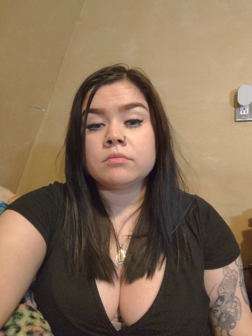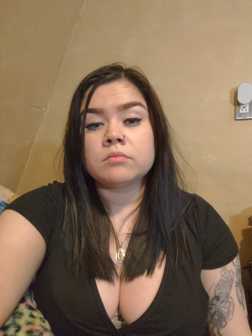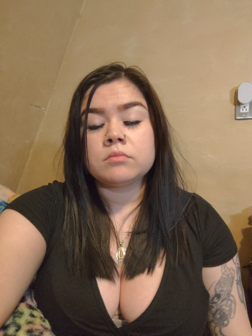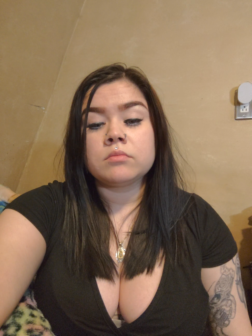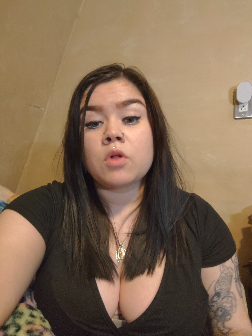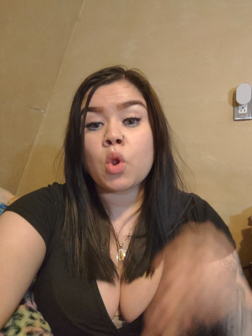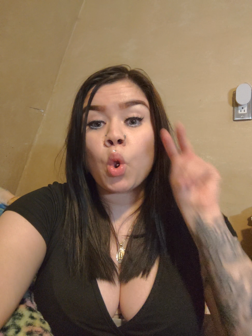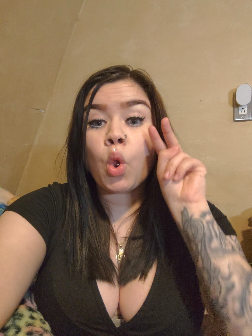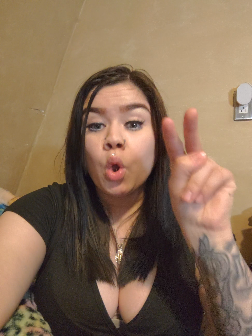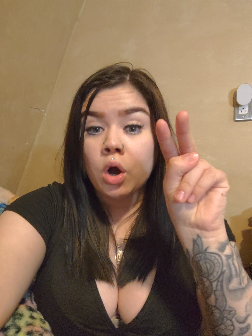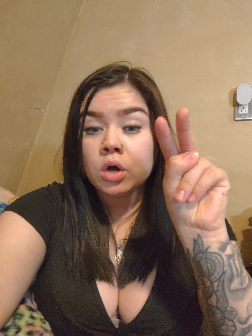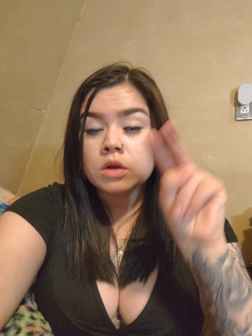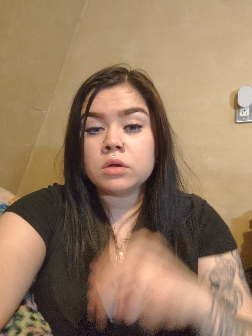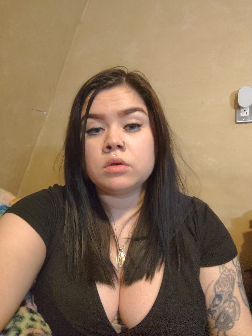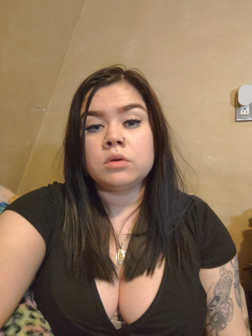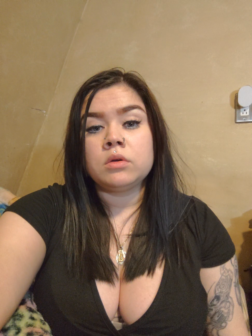look